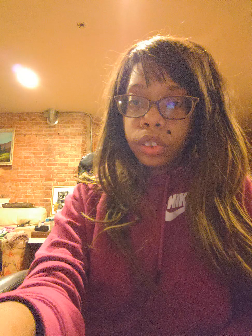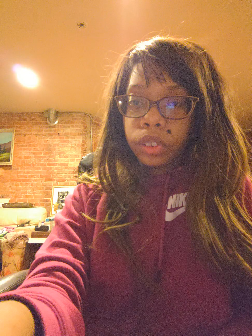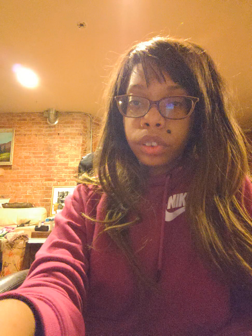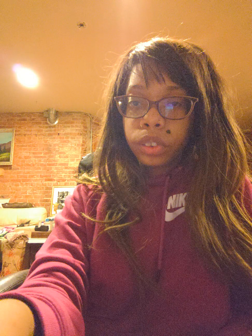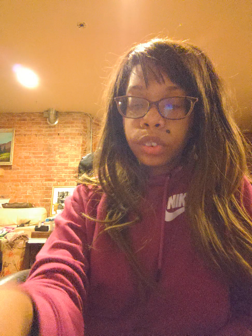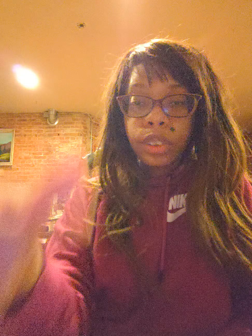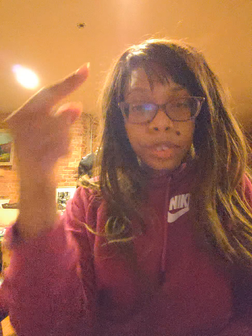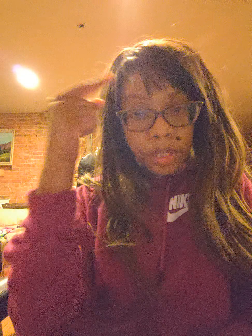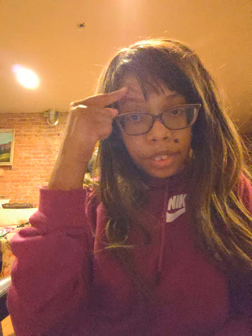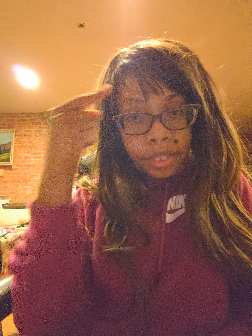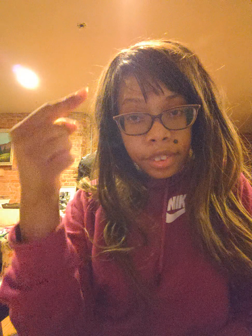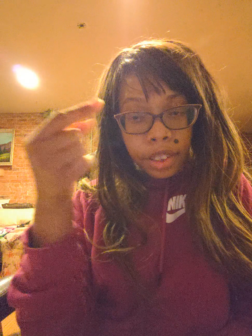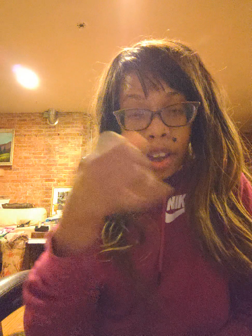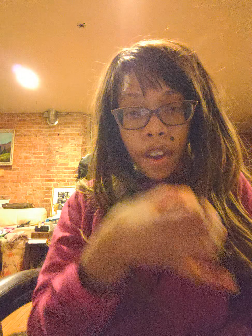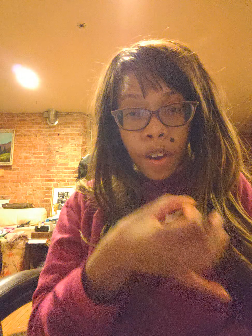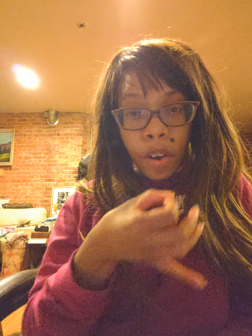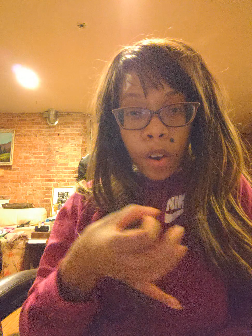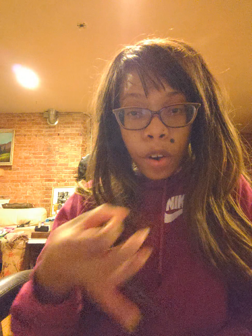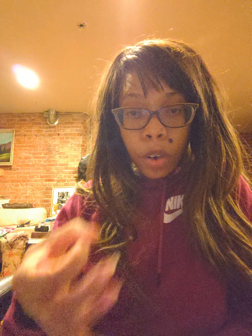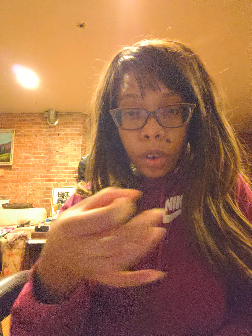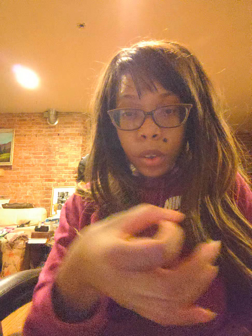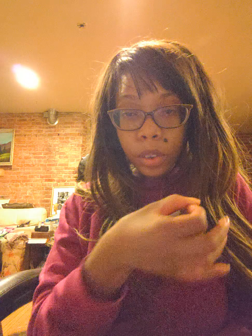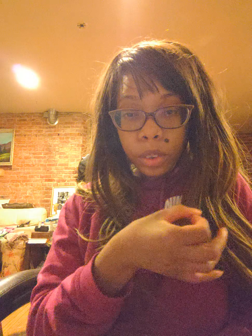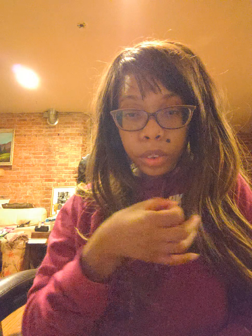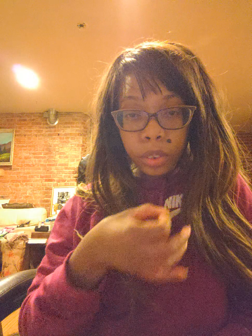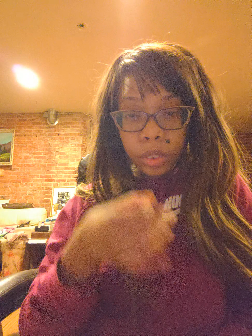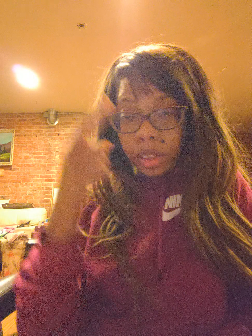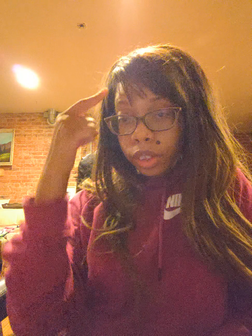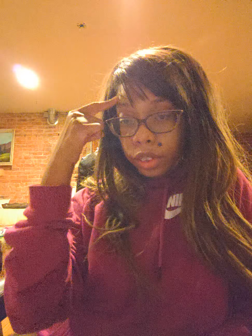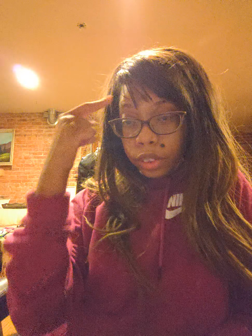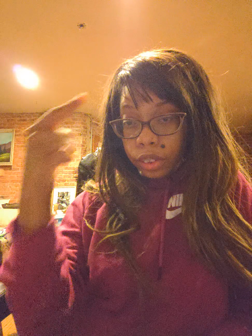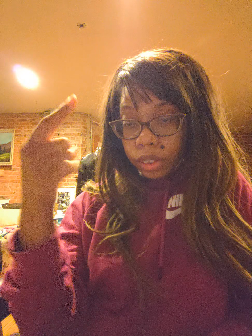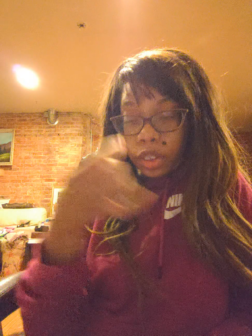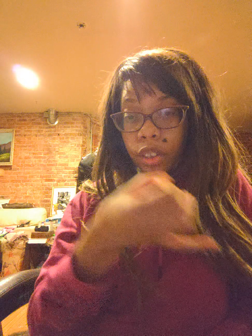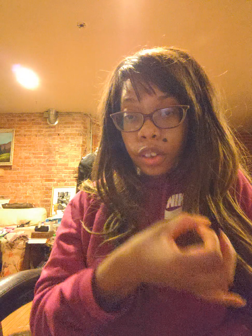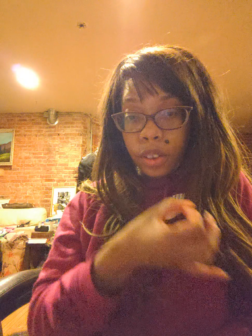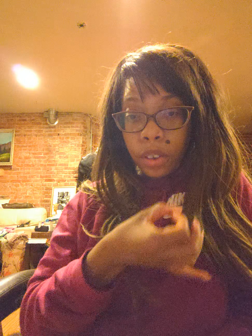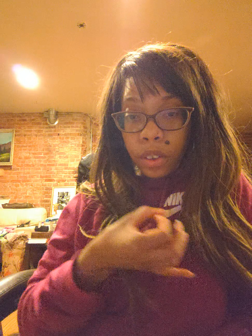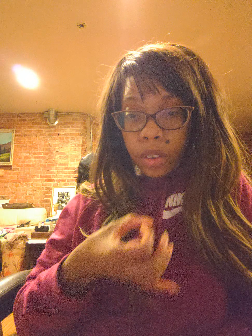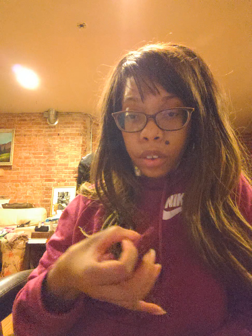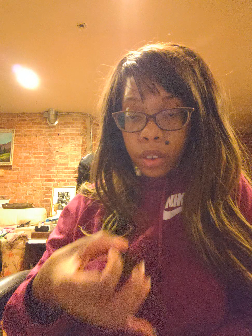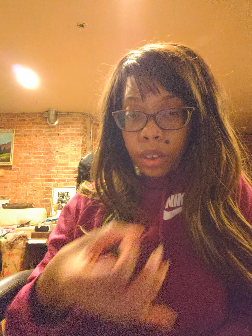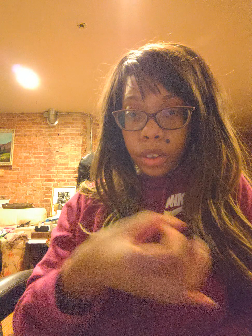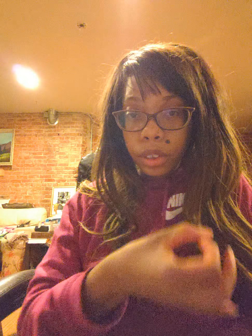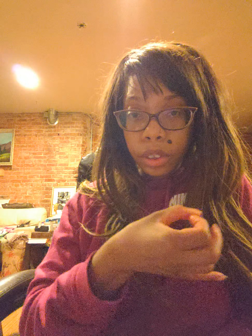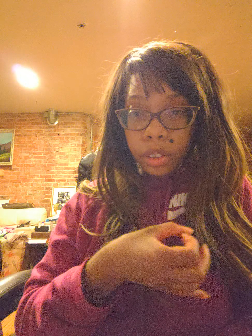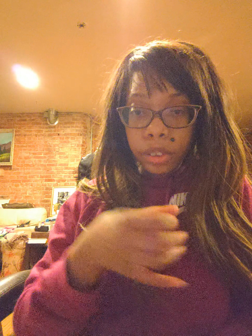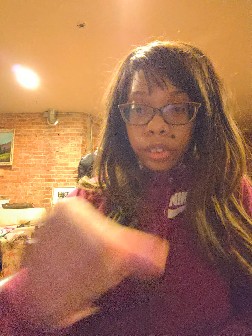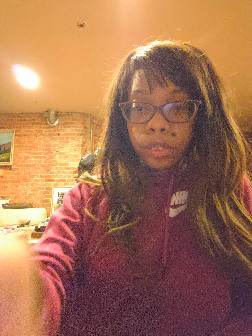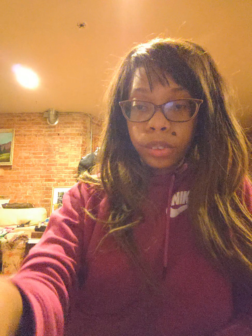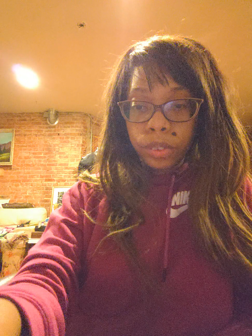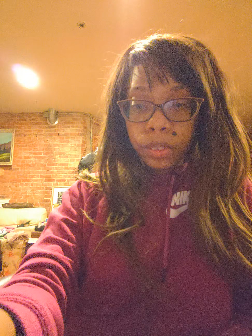penny